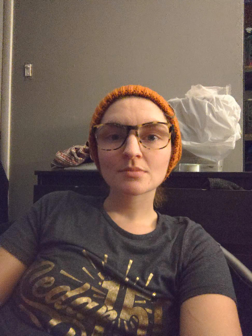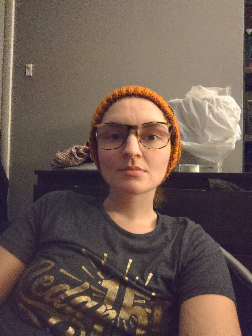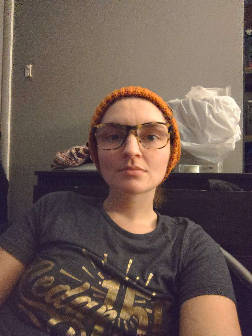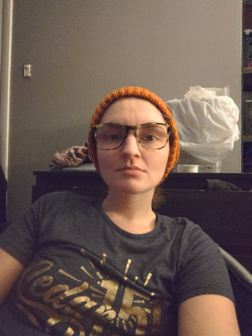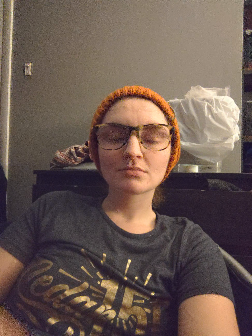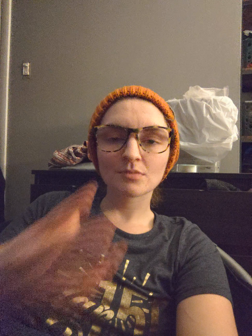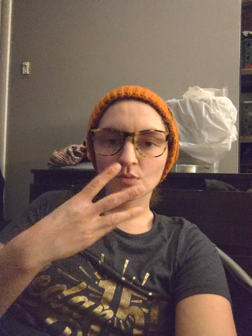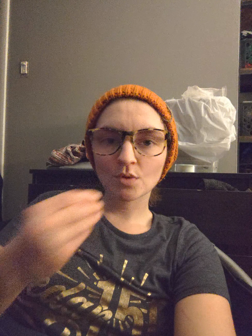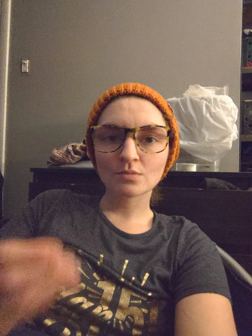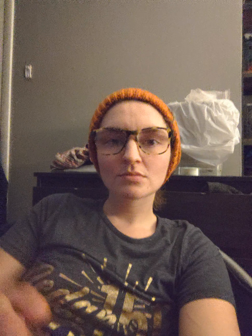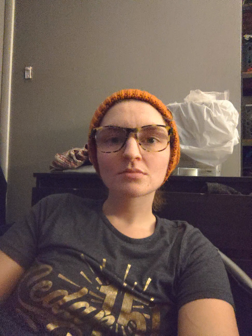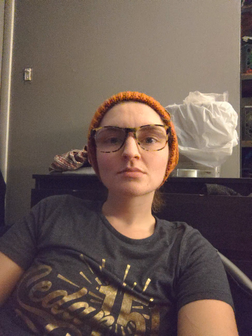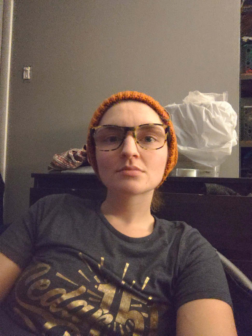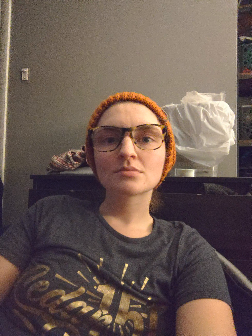wolf